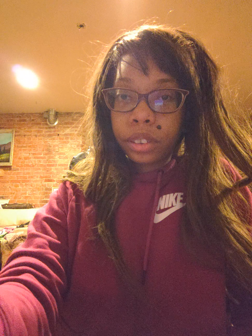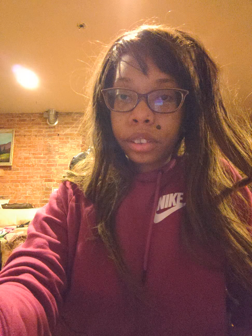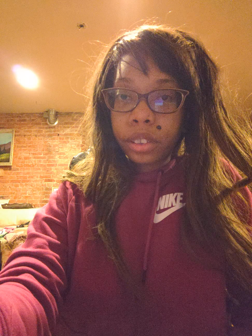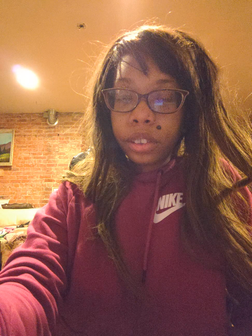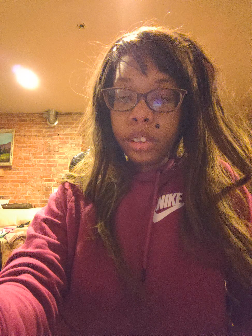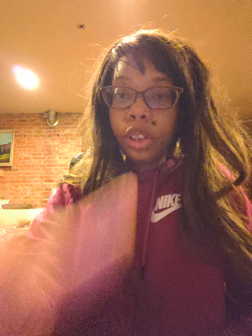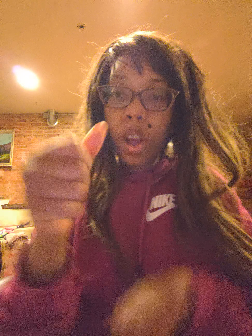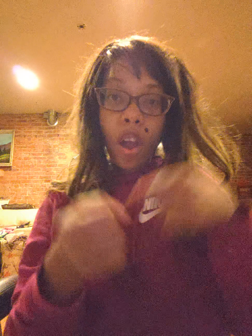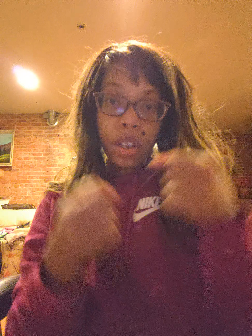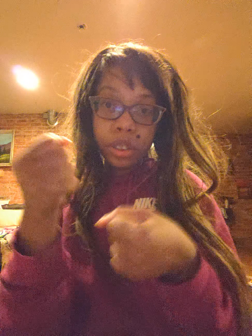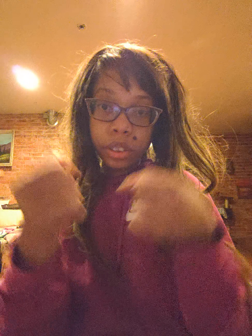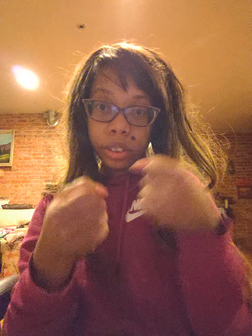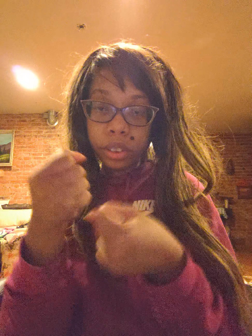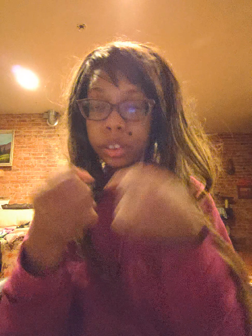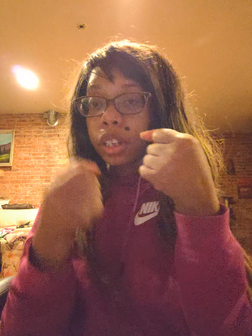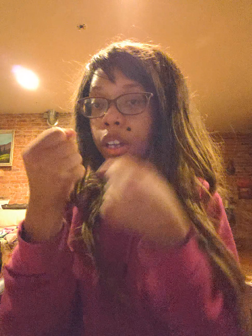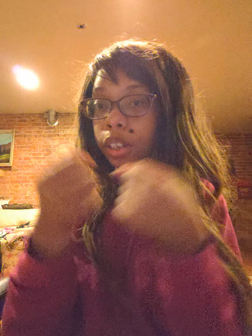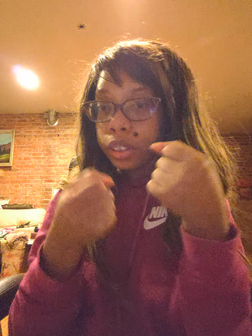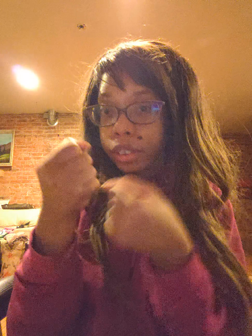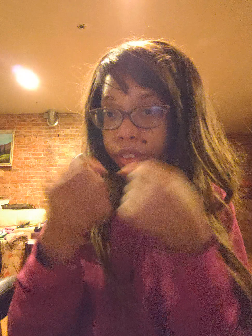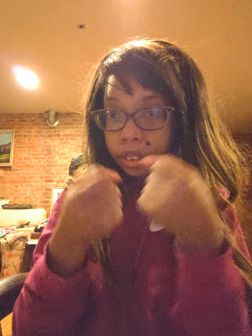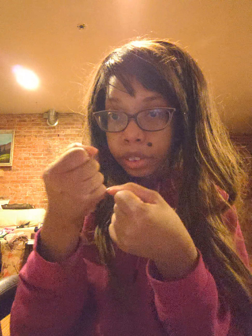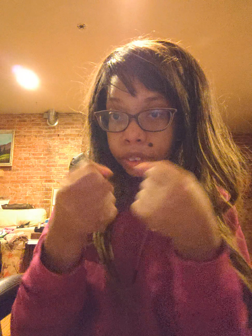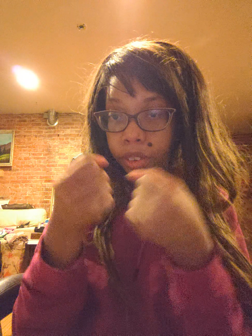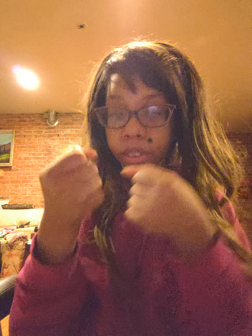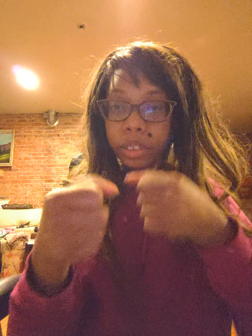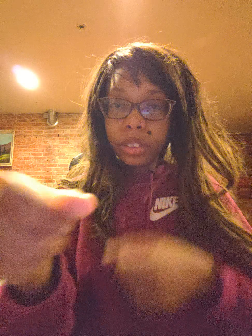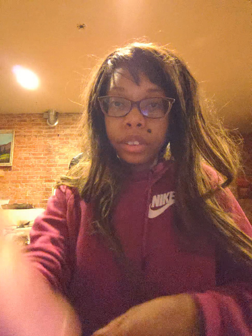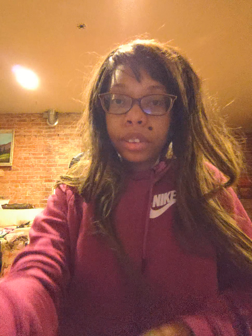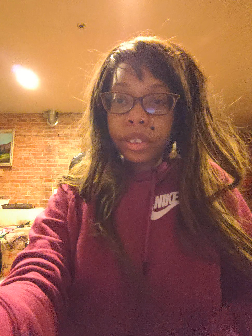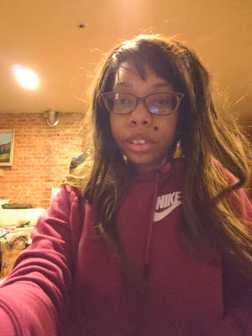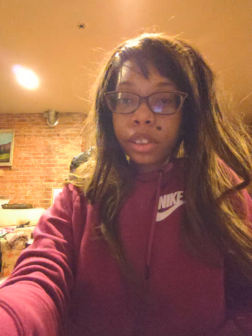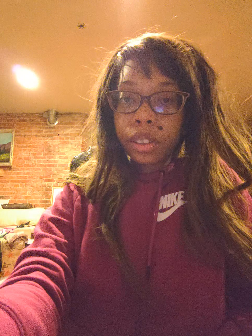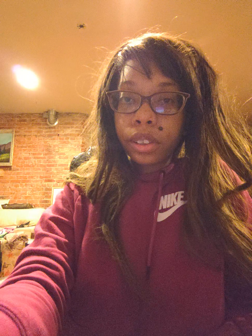car